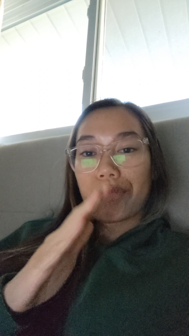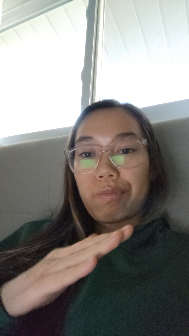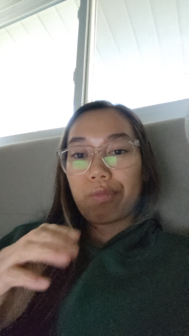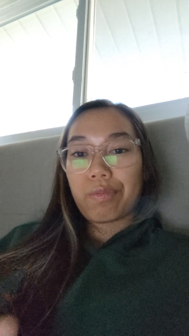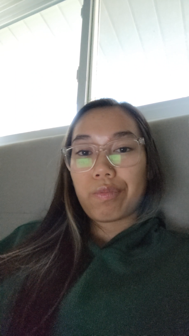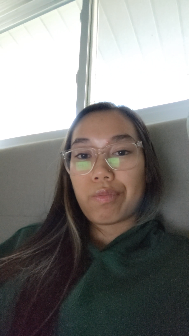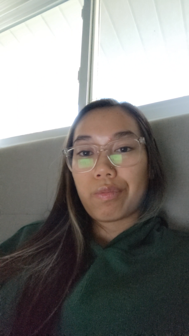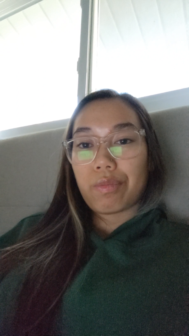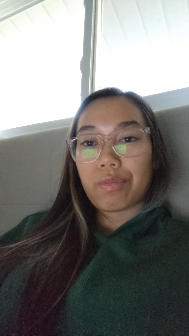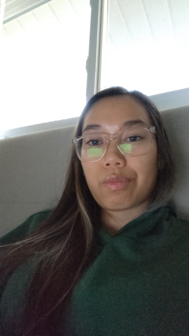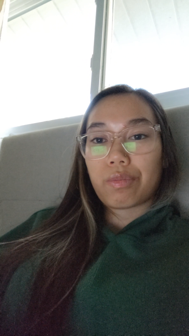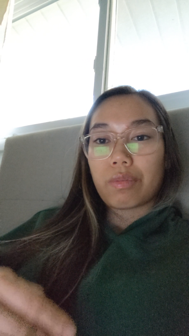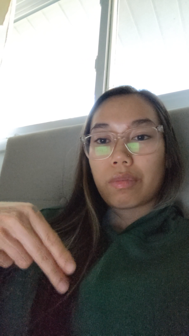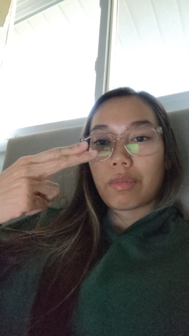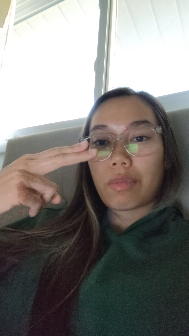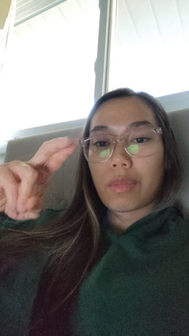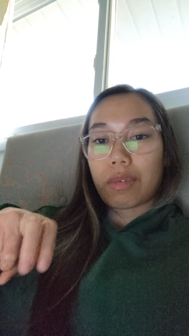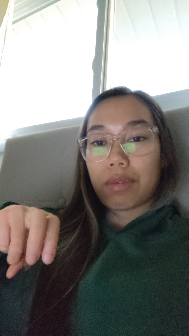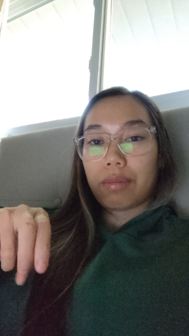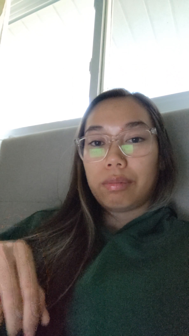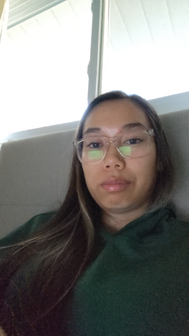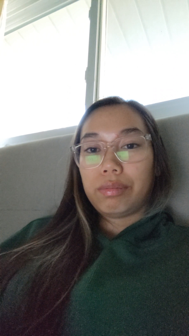high chair